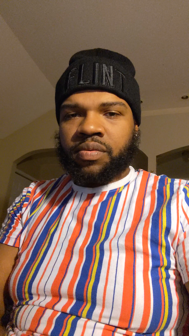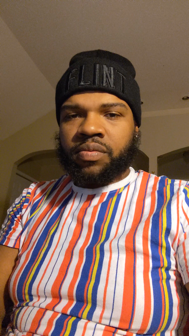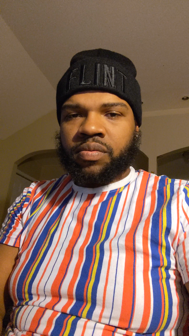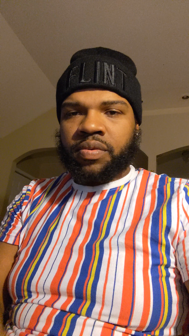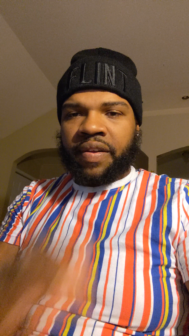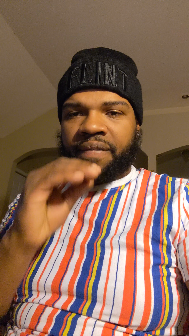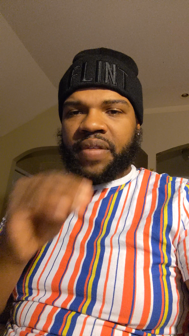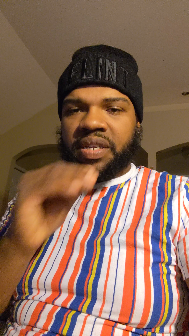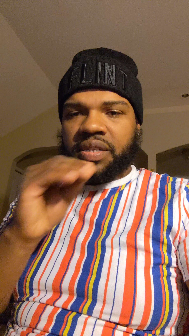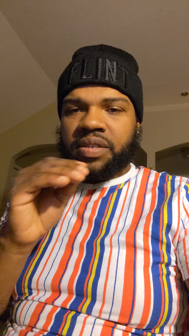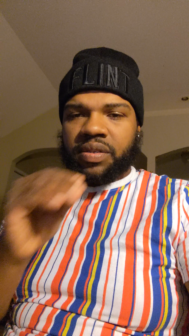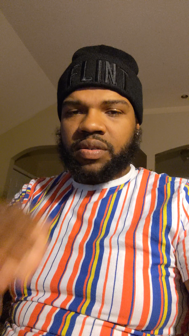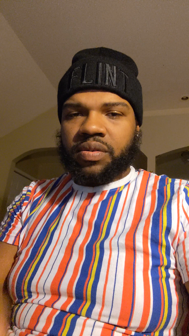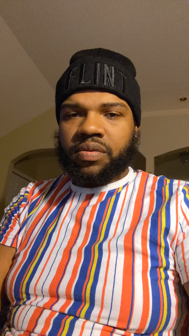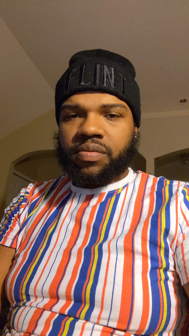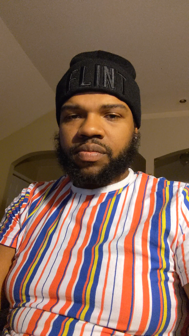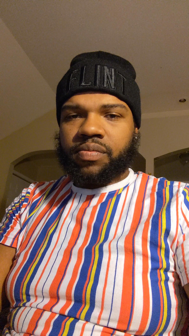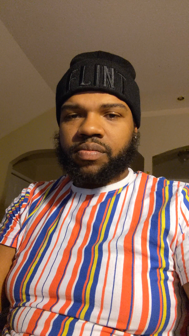fix